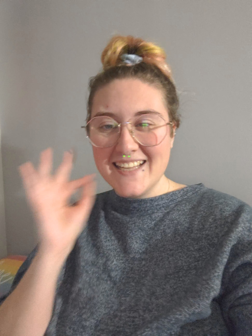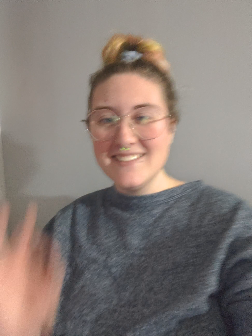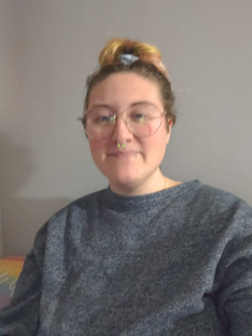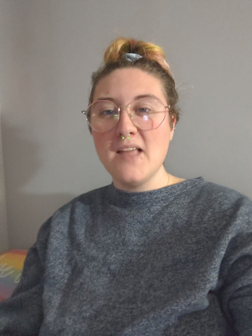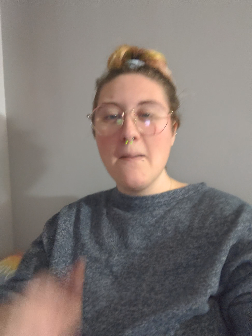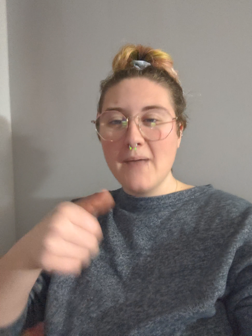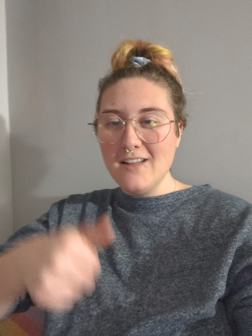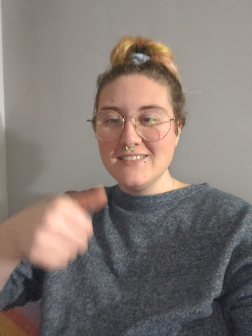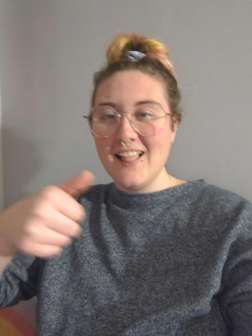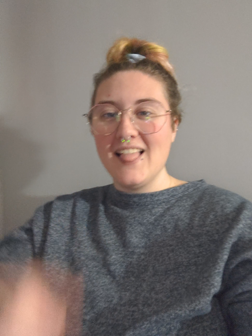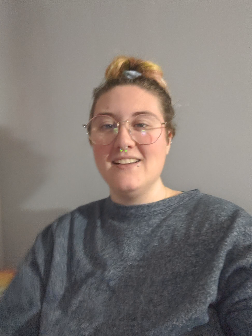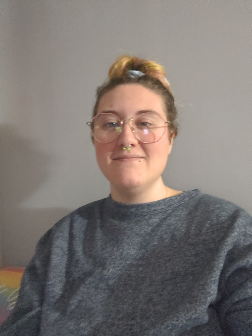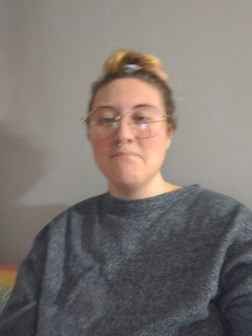puzzle